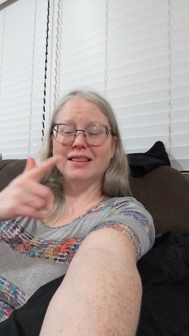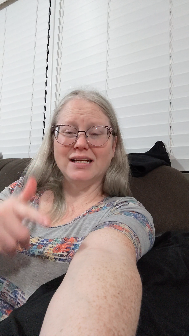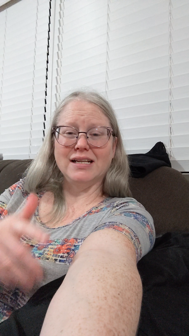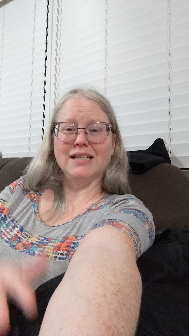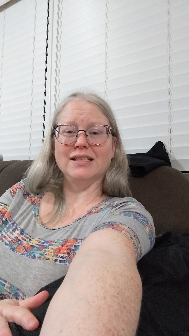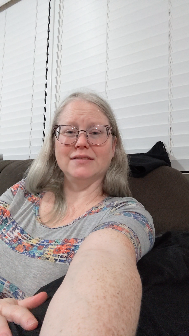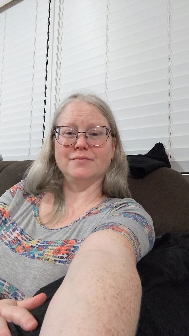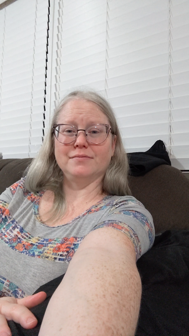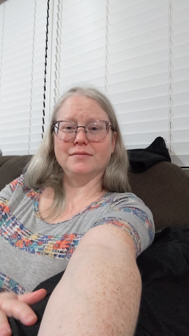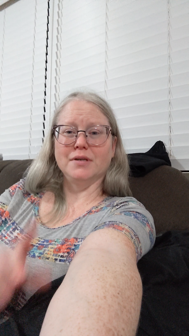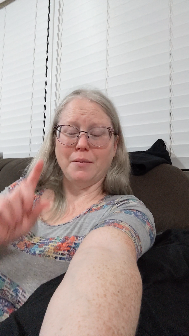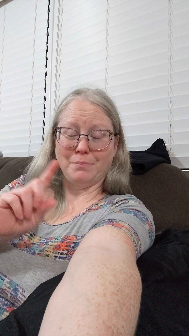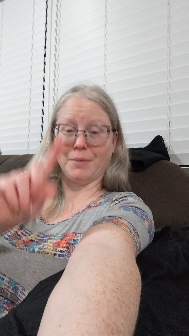bump